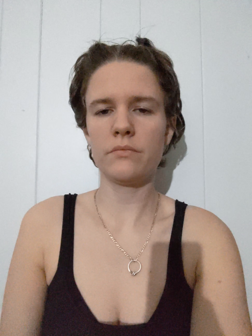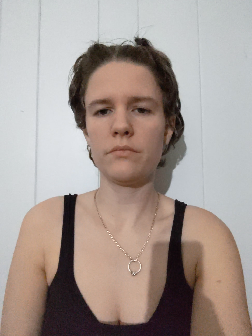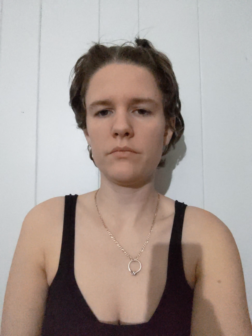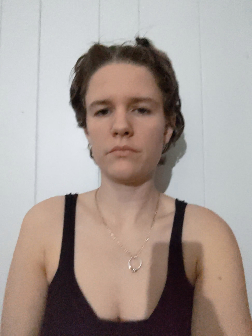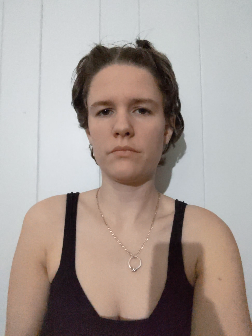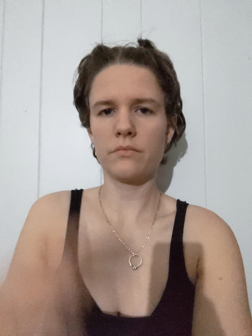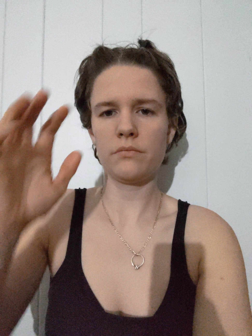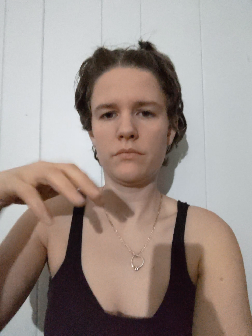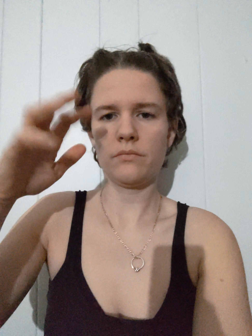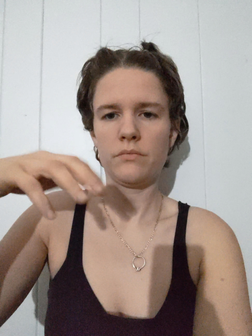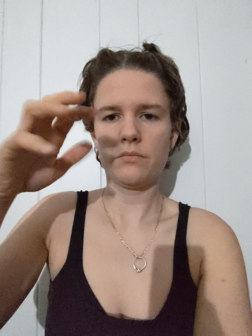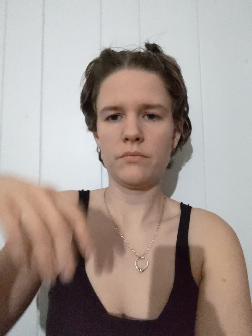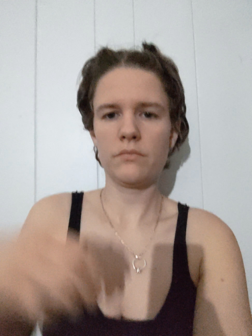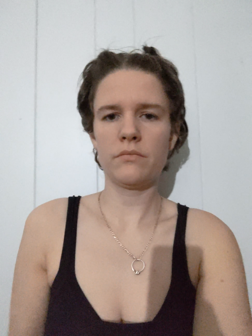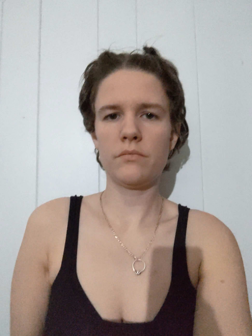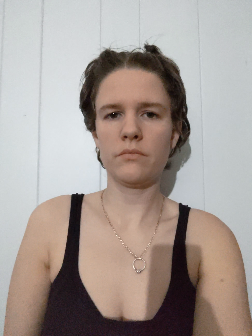rain